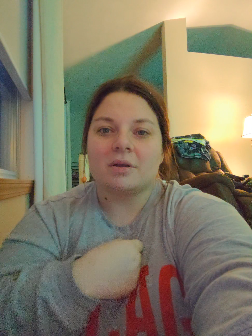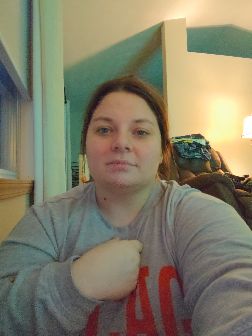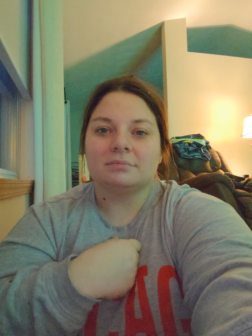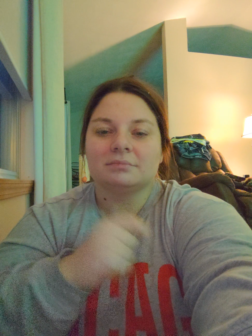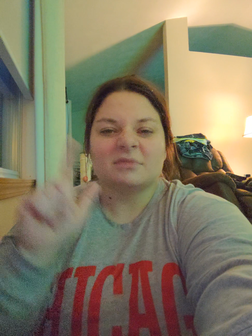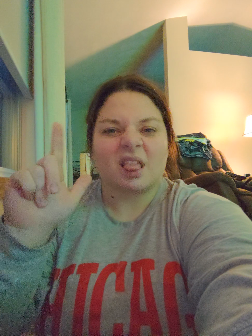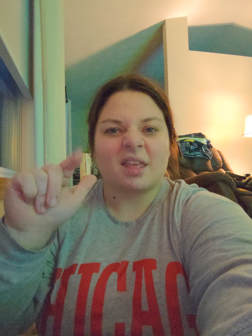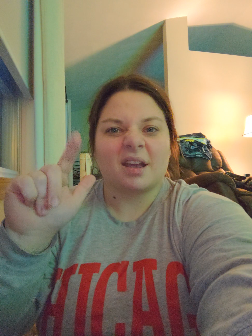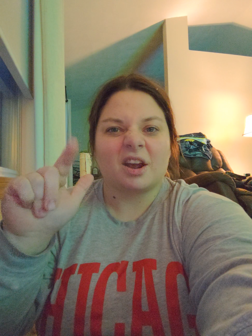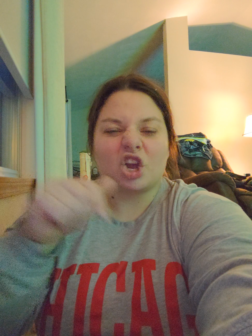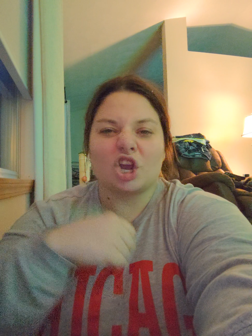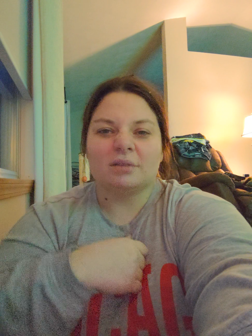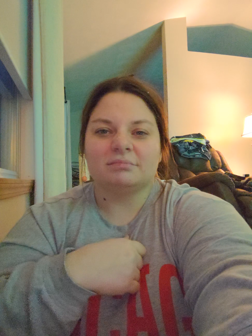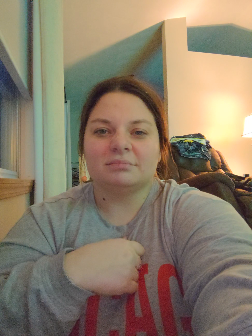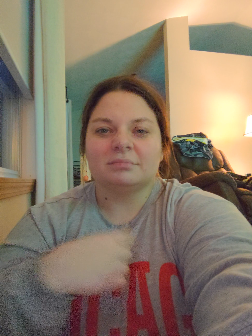later